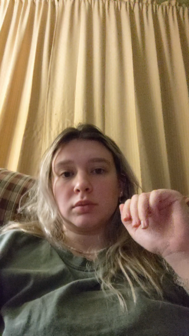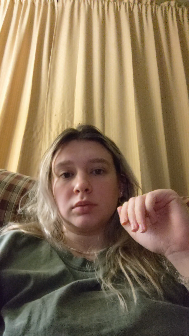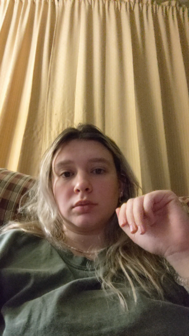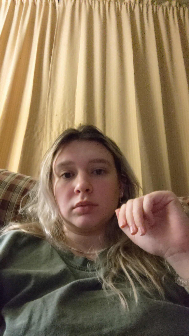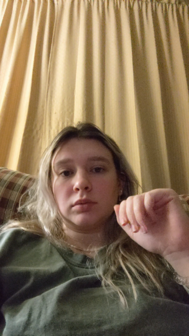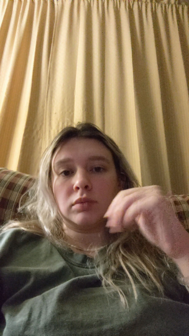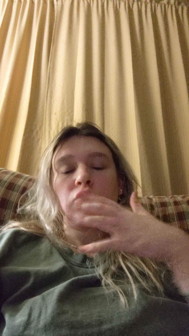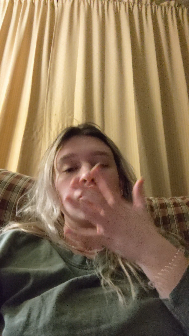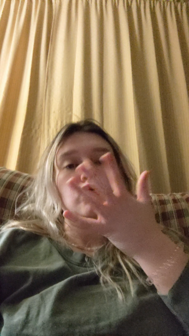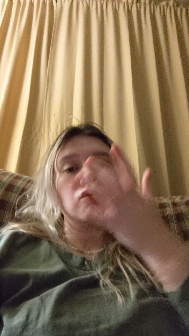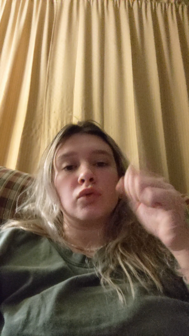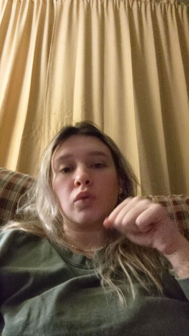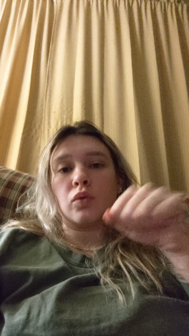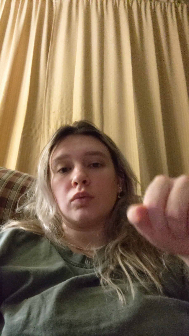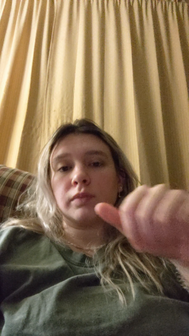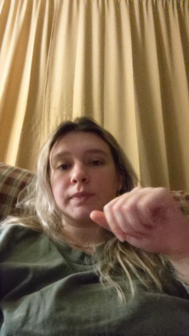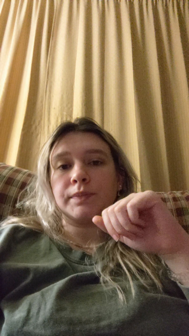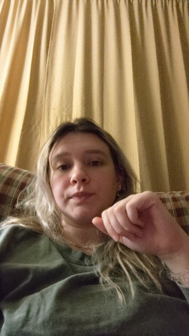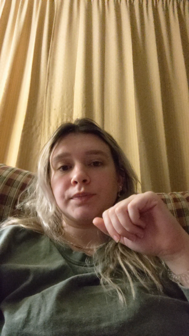lawn mower